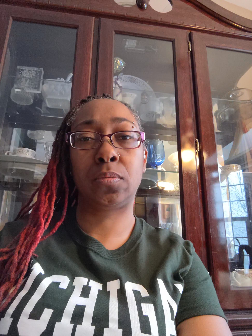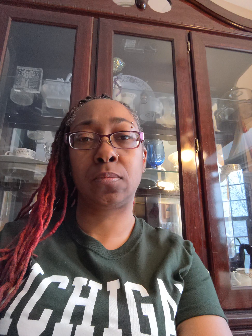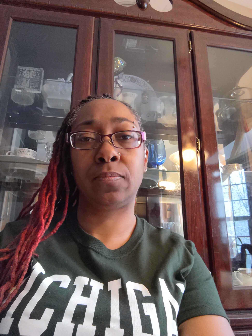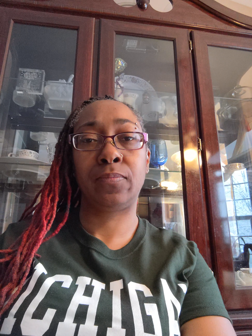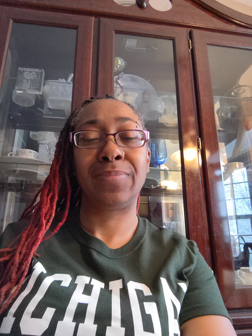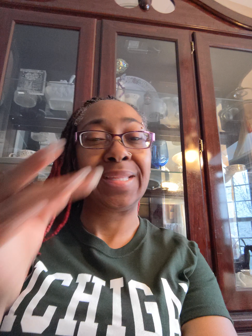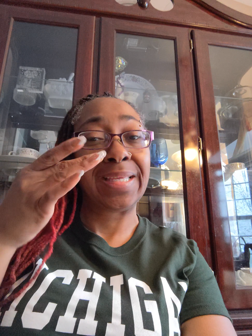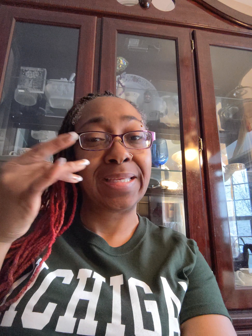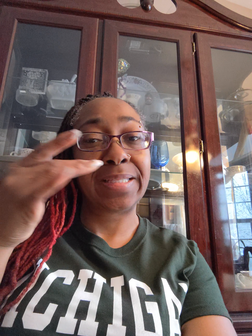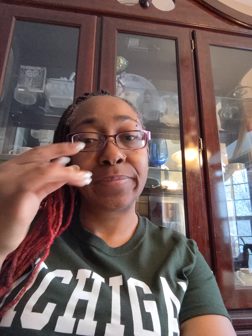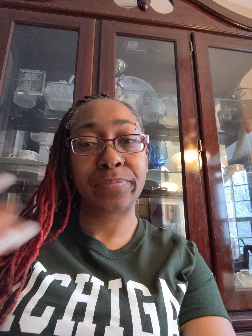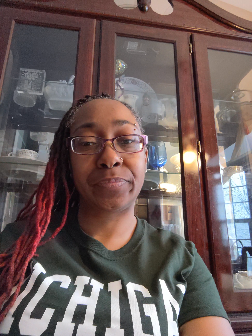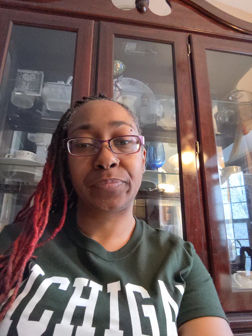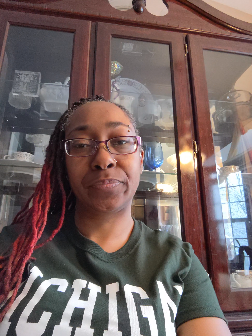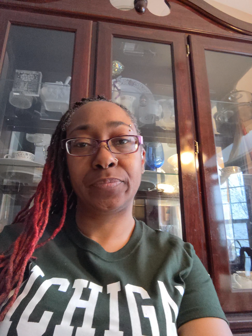kitty